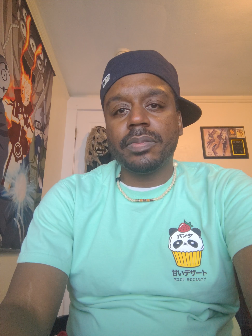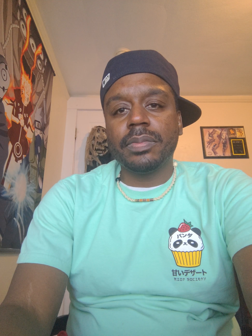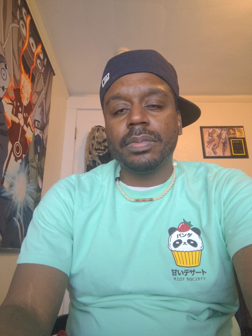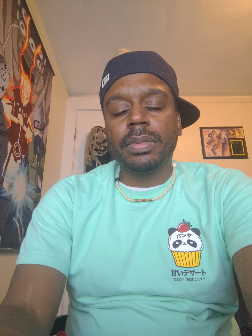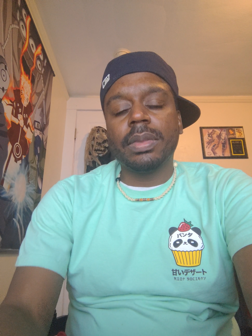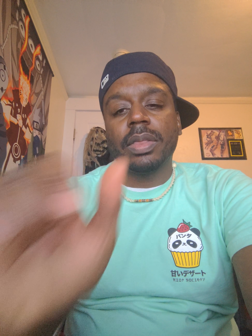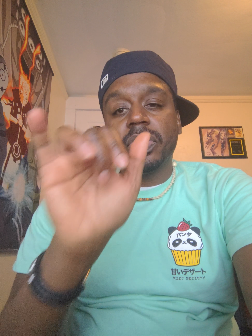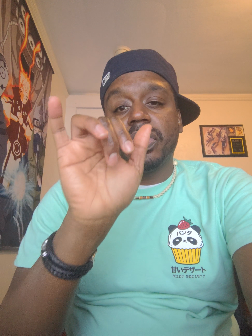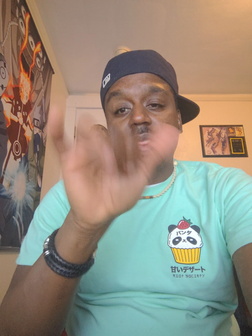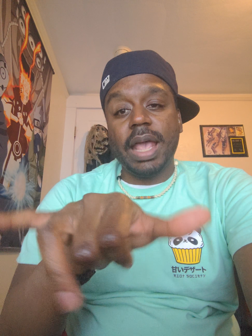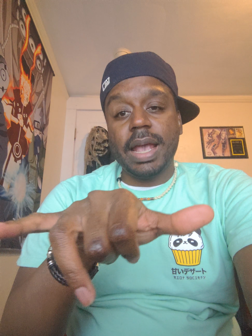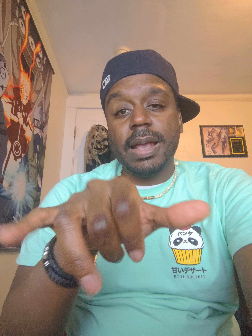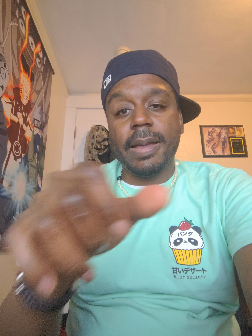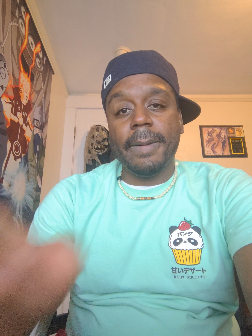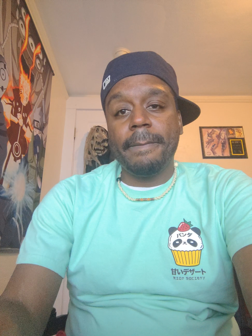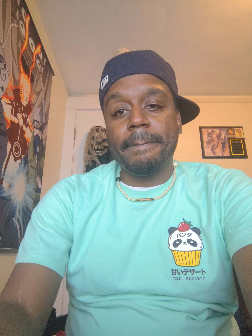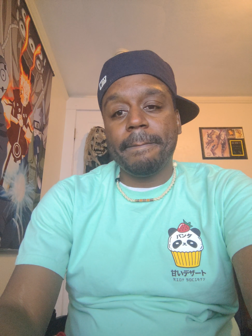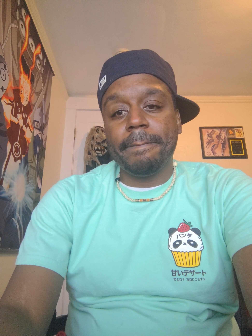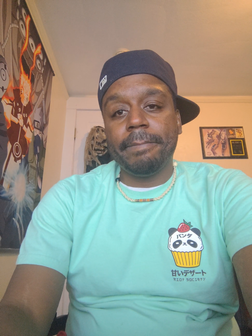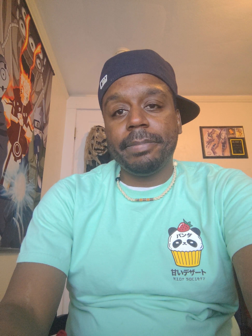that